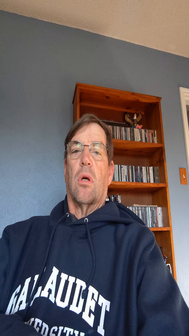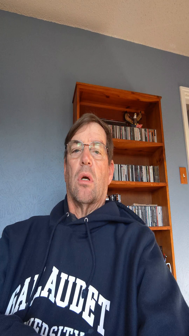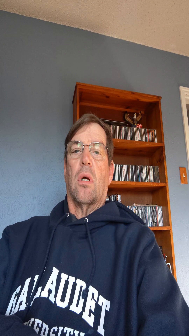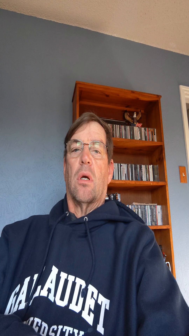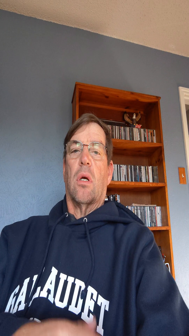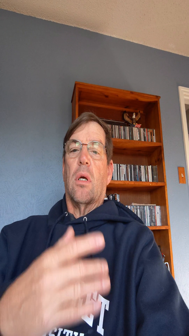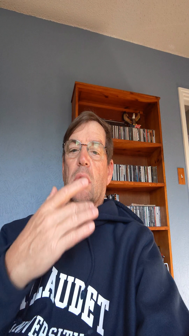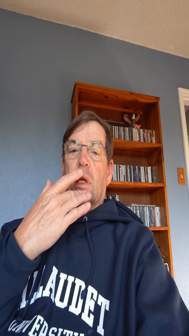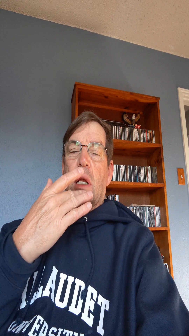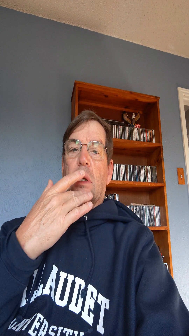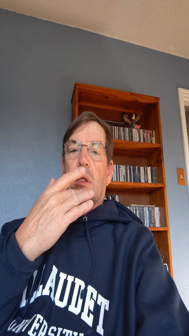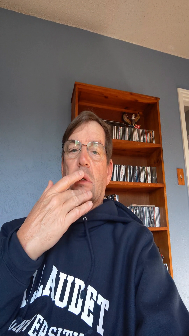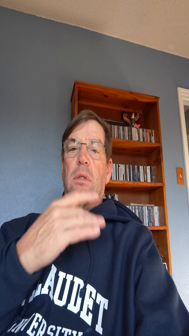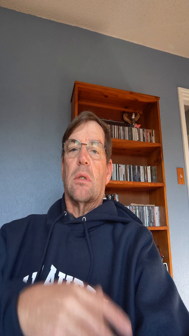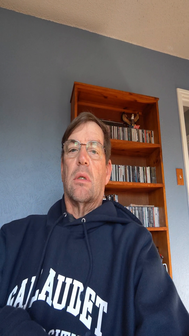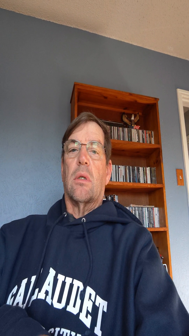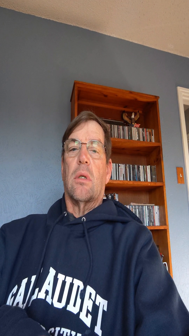taste